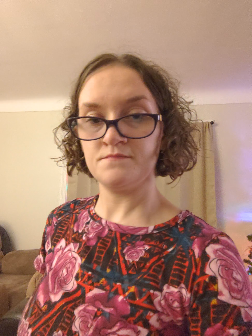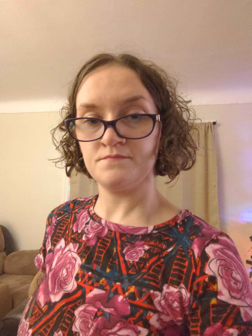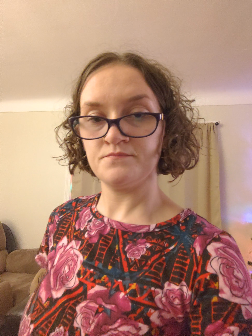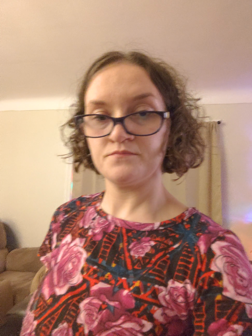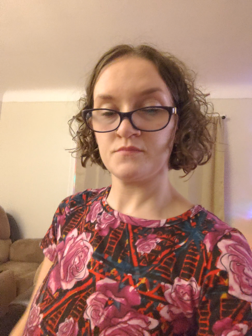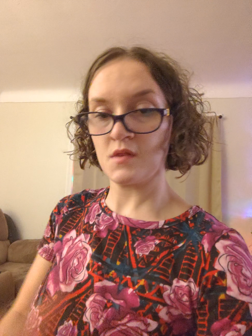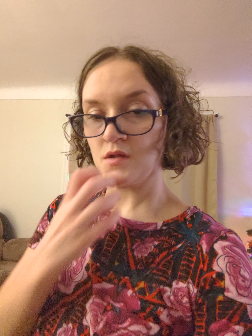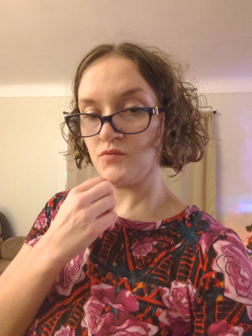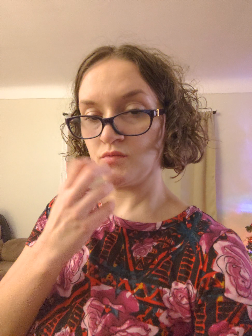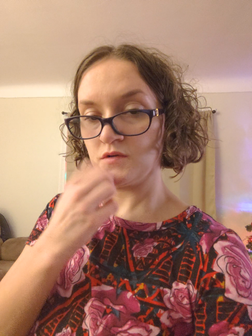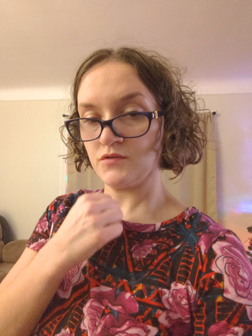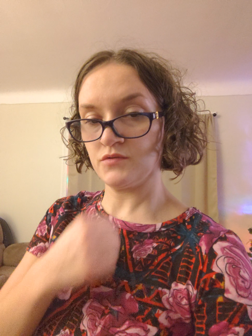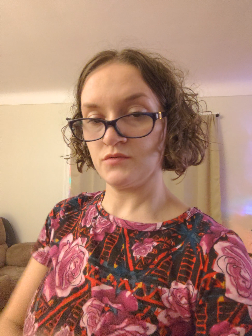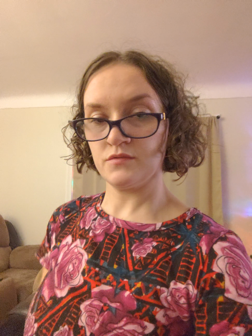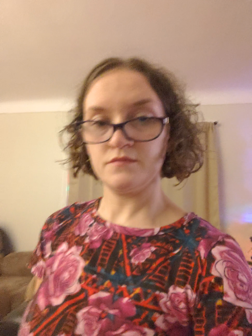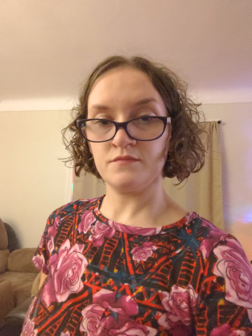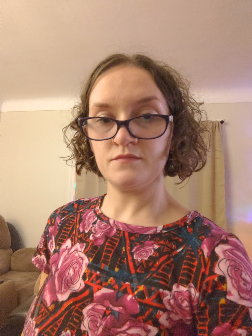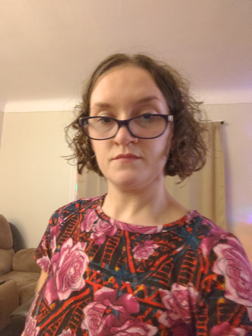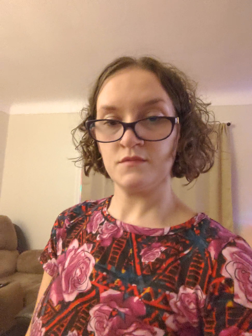underwear